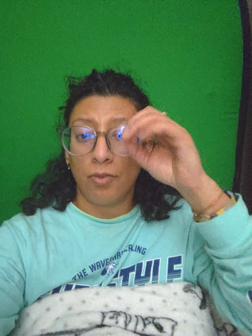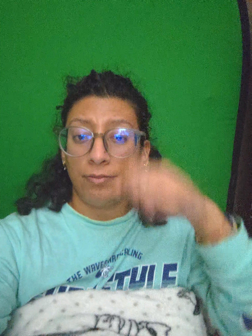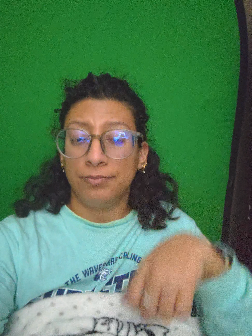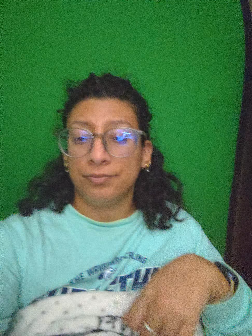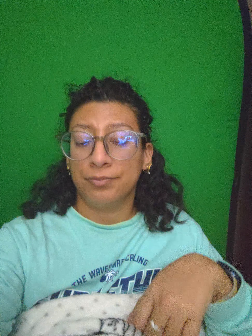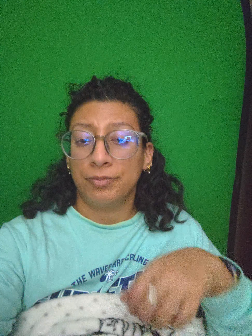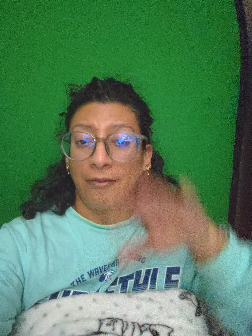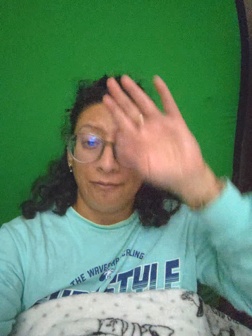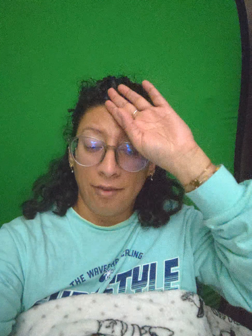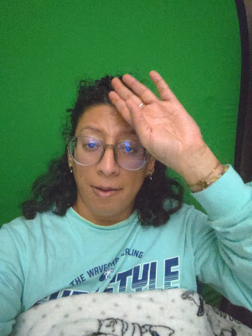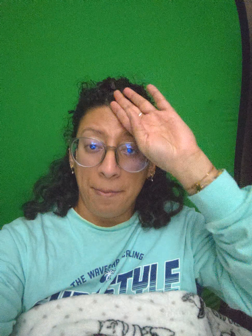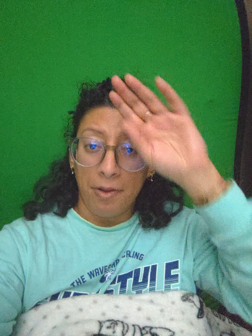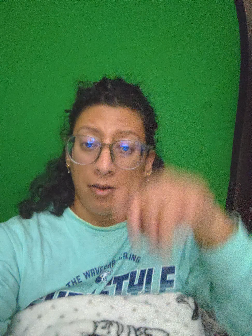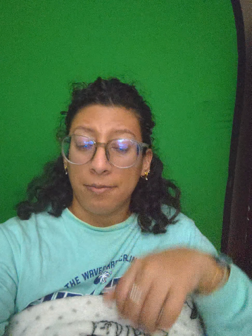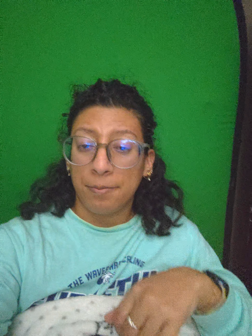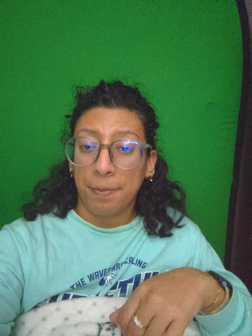fireman